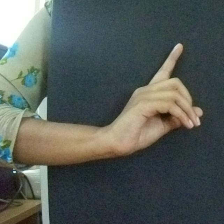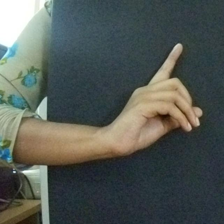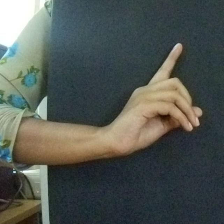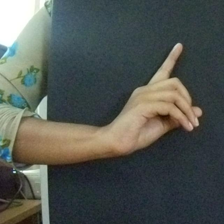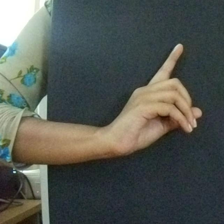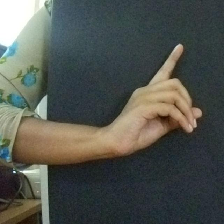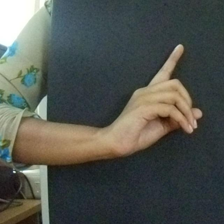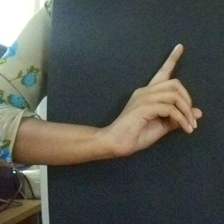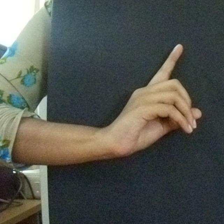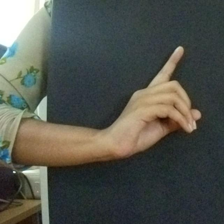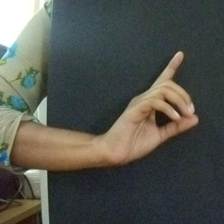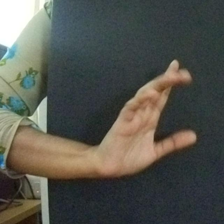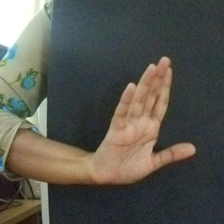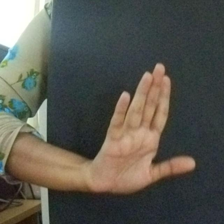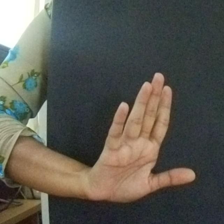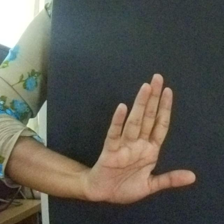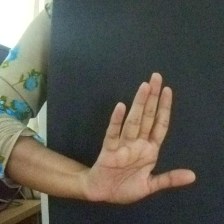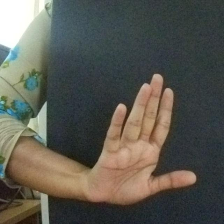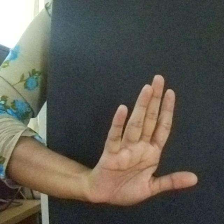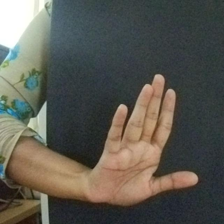hot